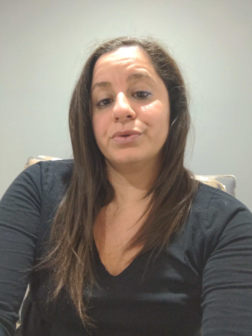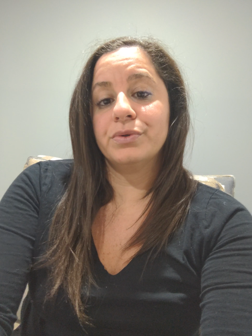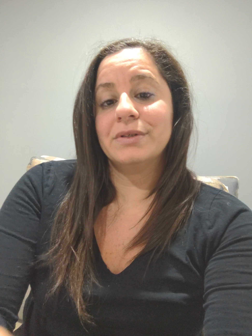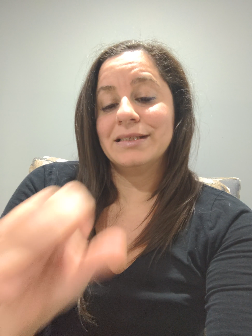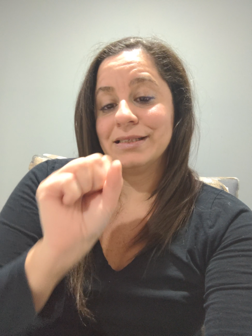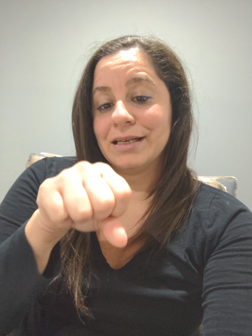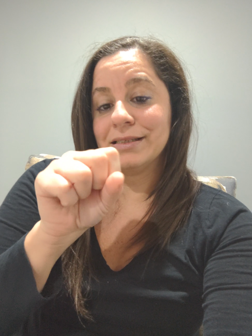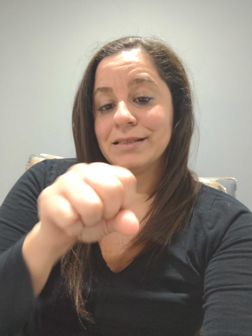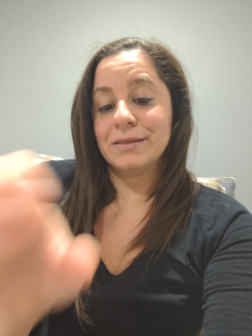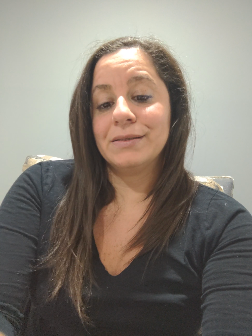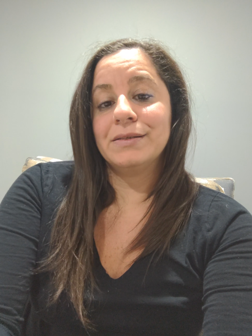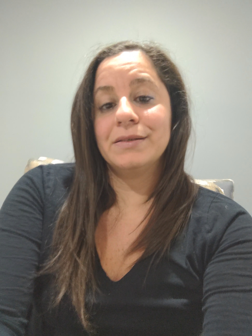yes